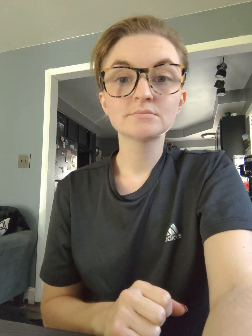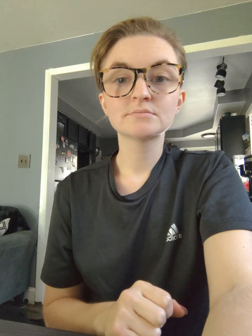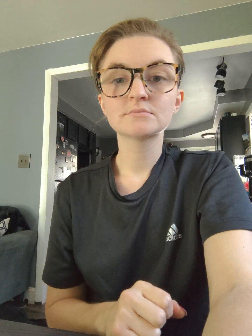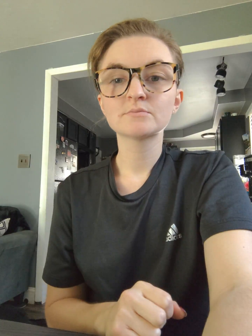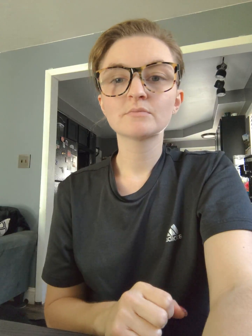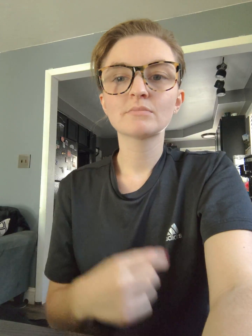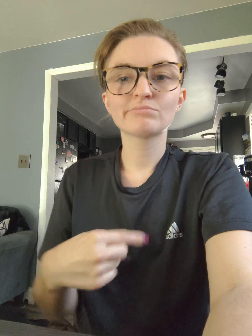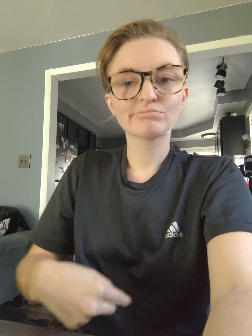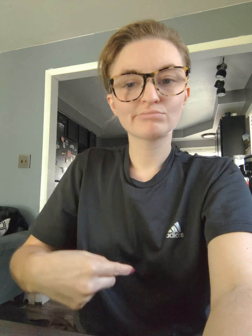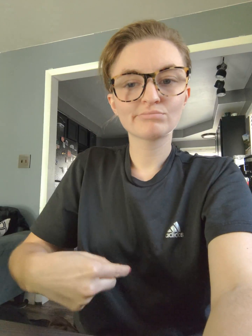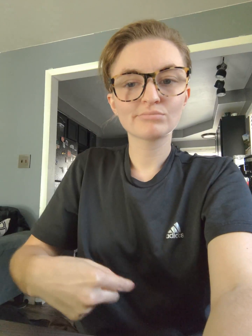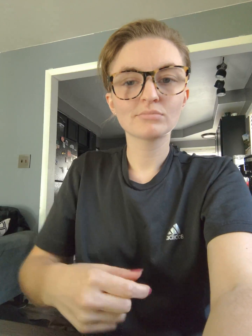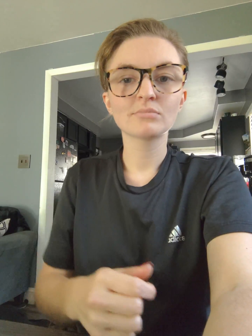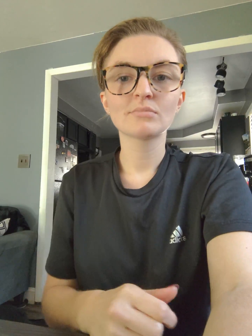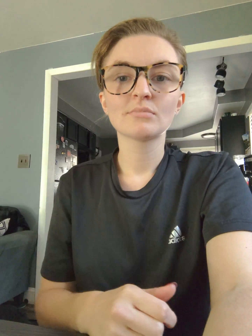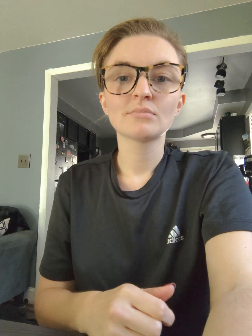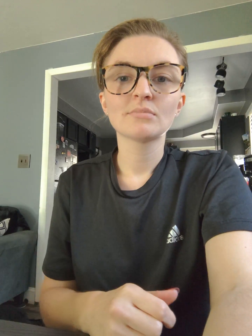belly button